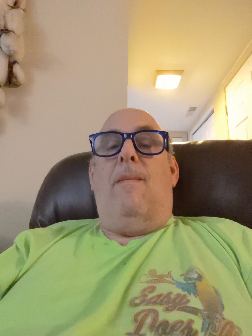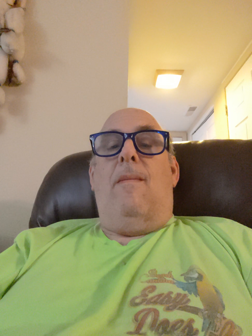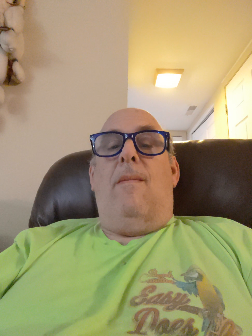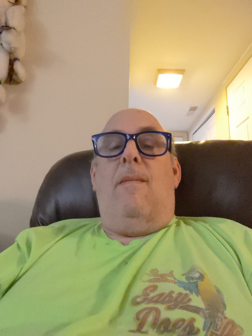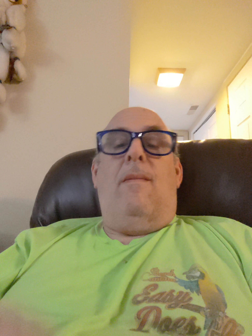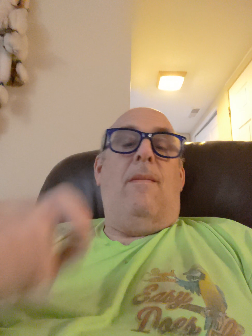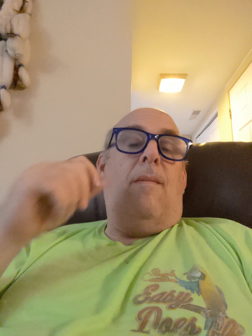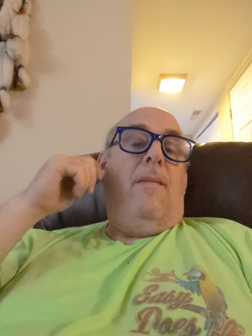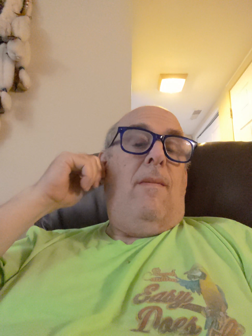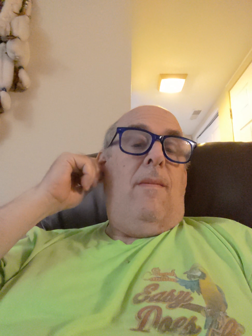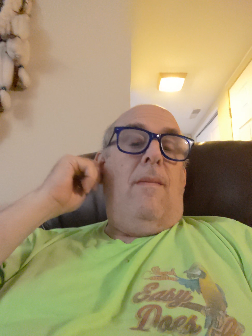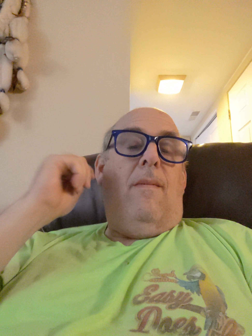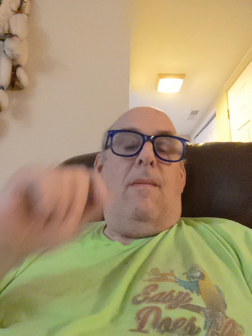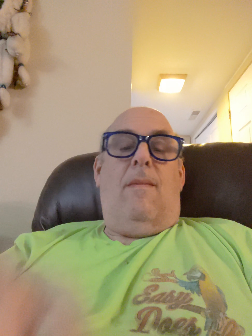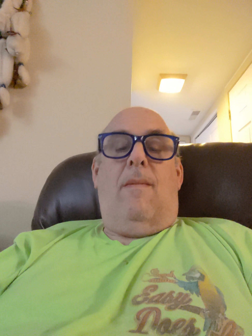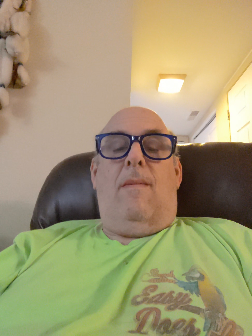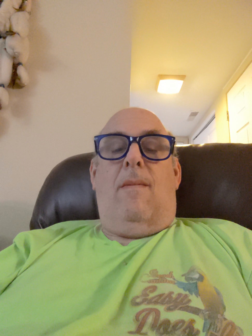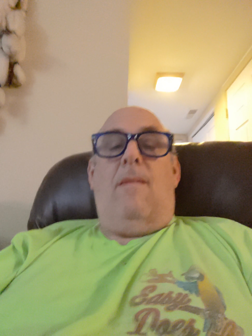ear